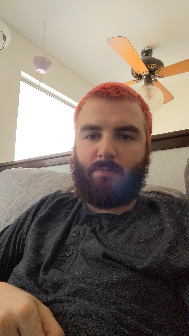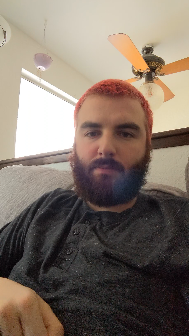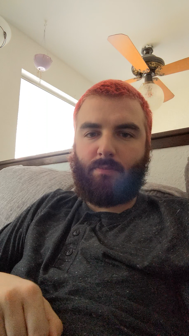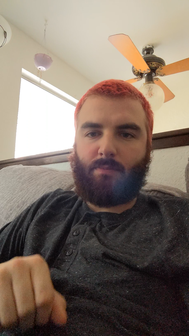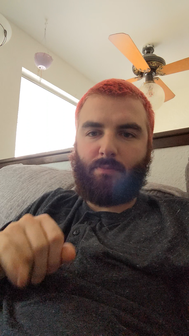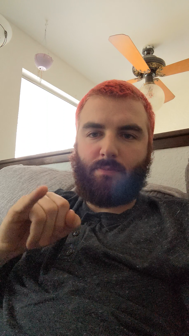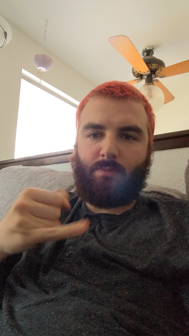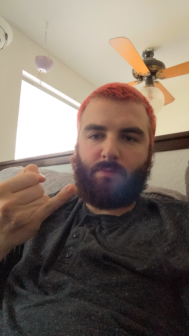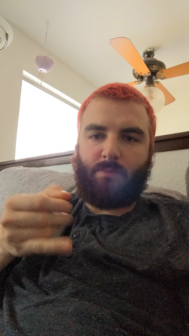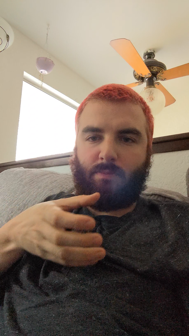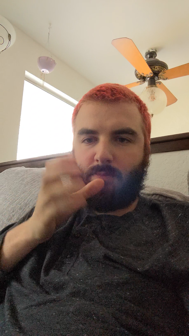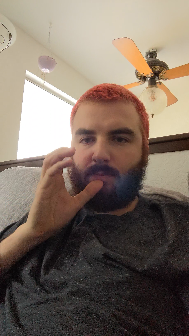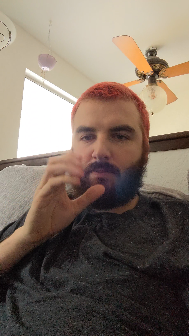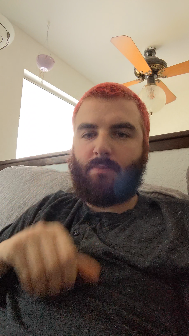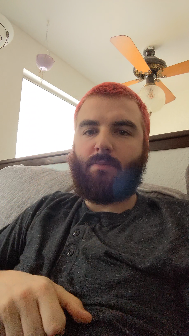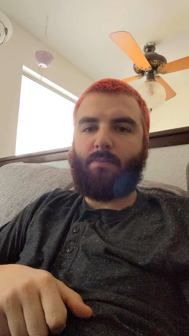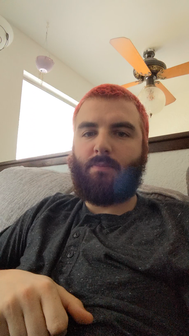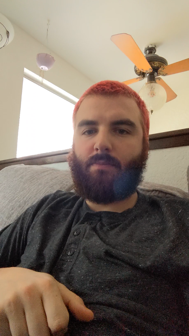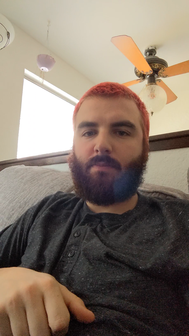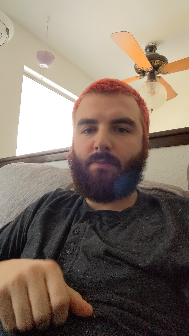juice